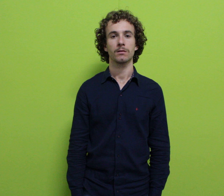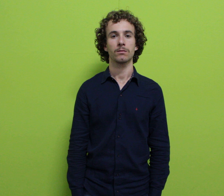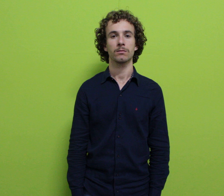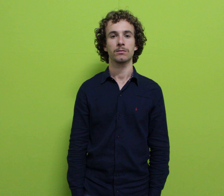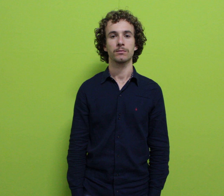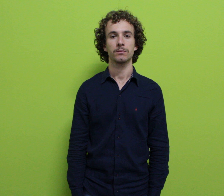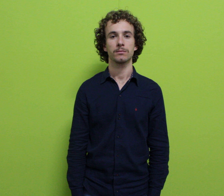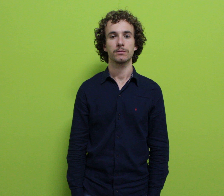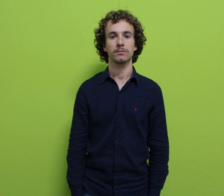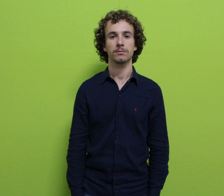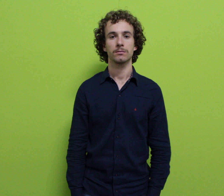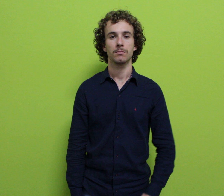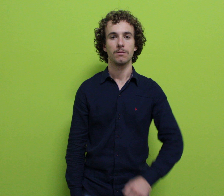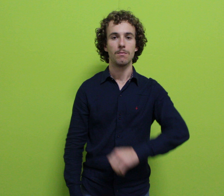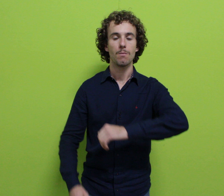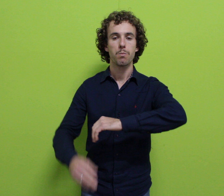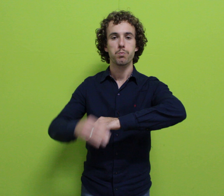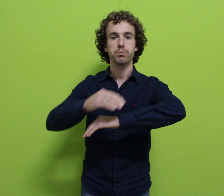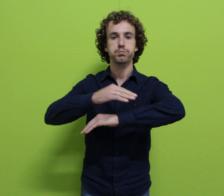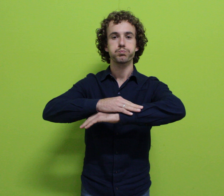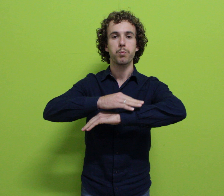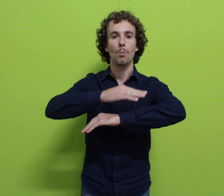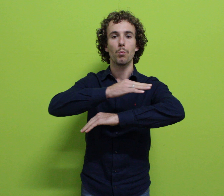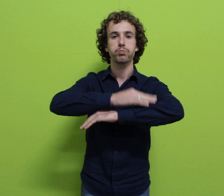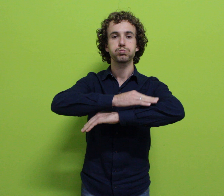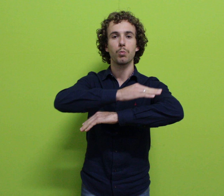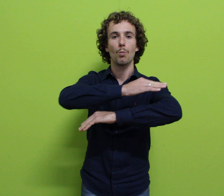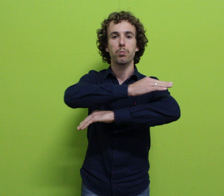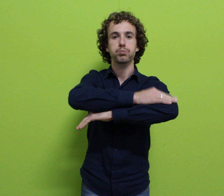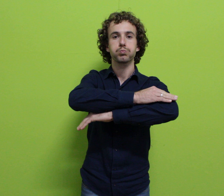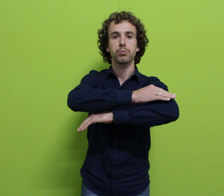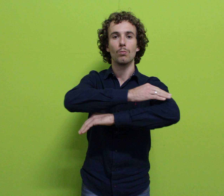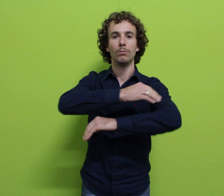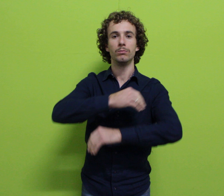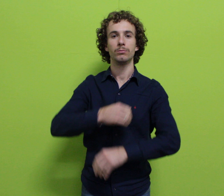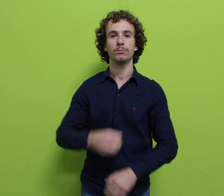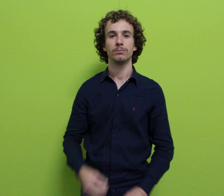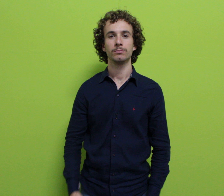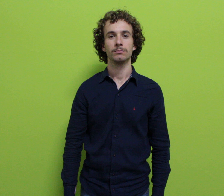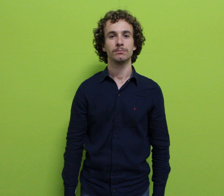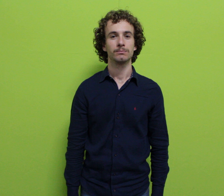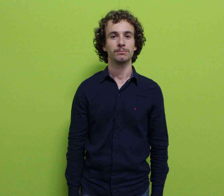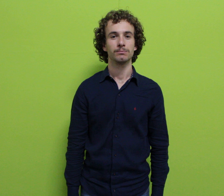sapo